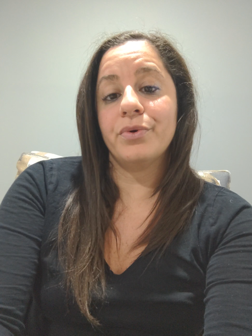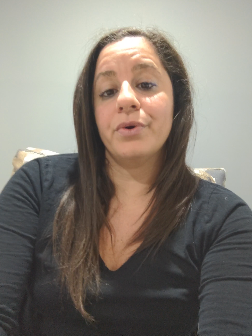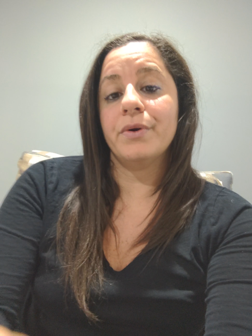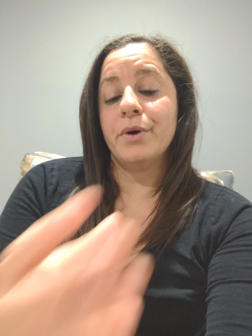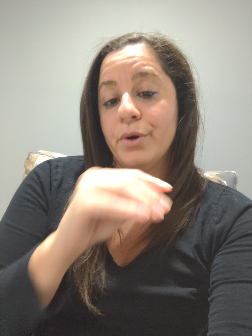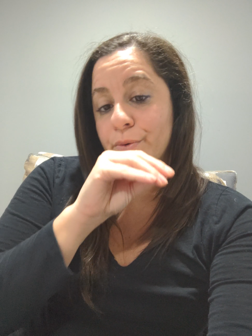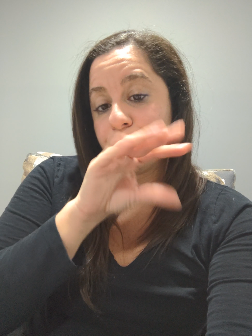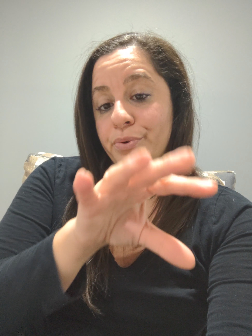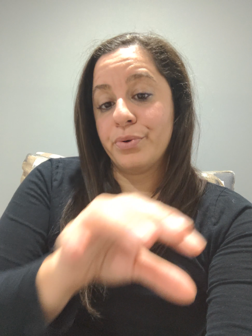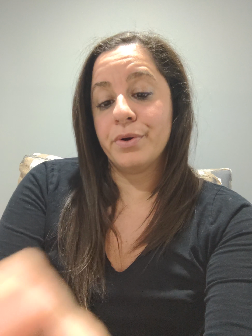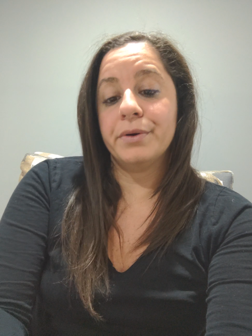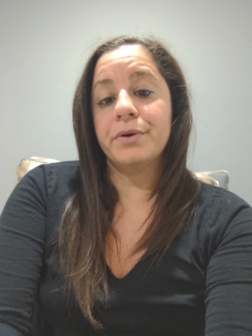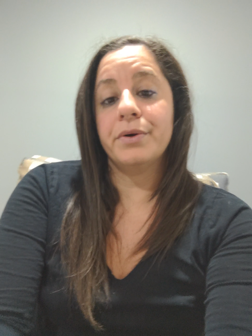blow